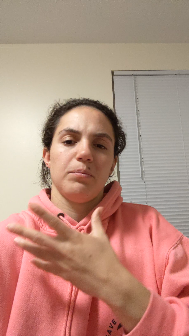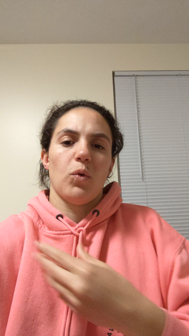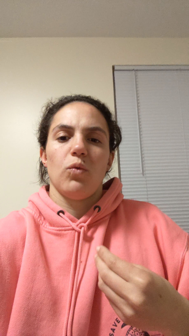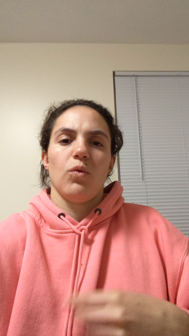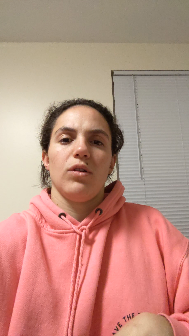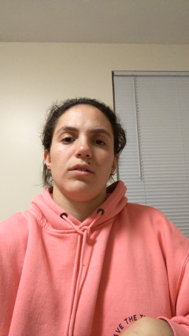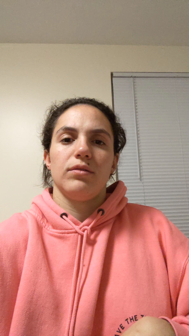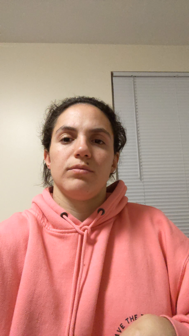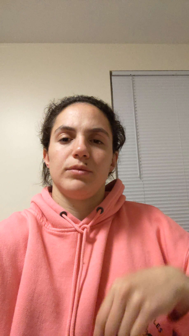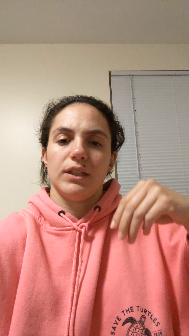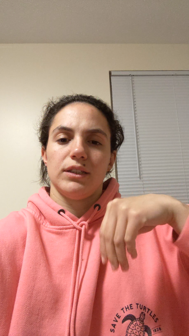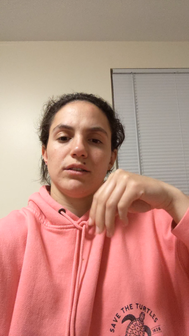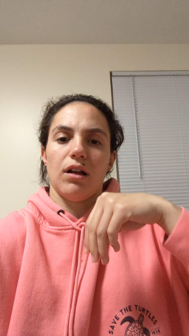inside